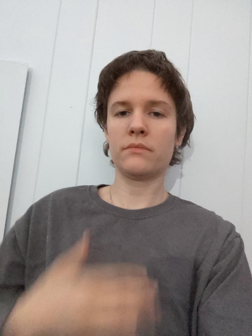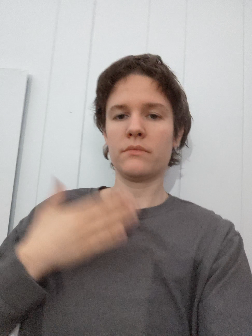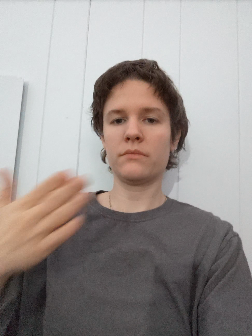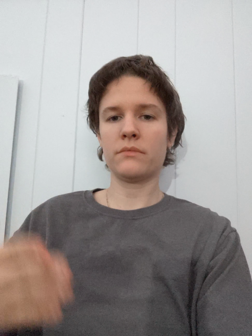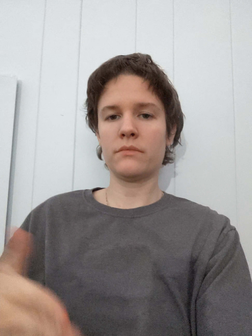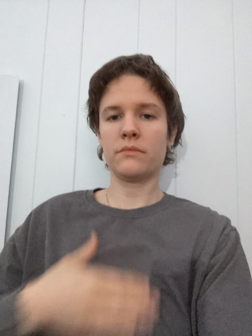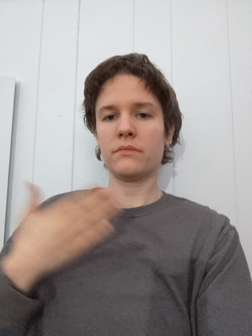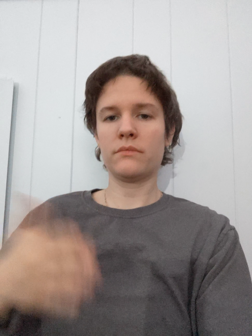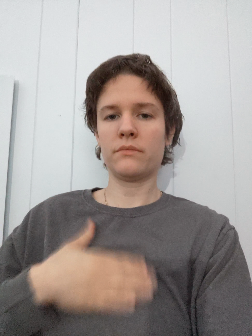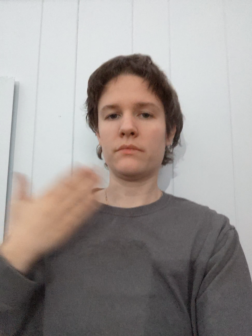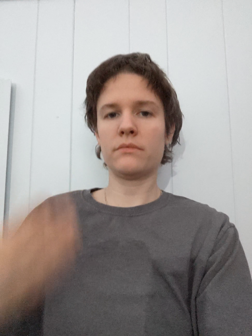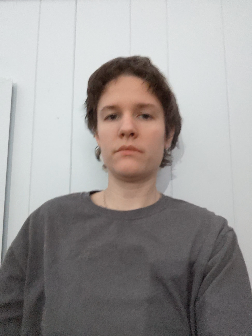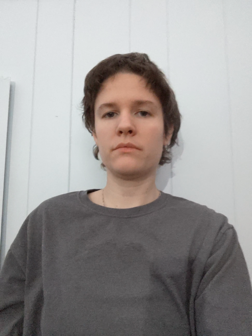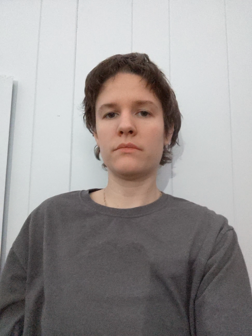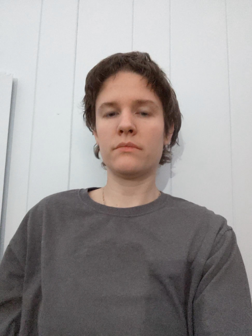happy